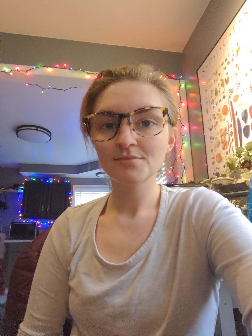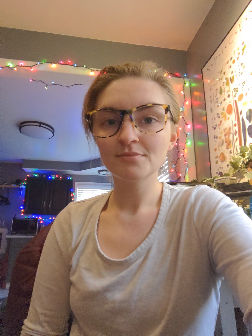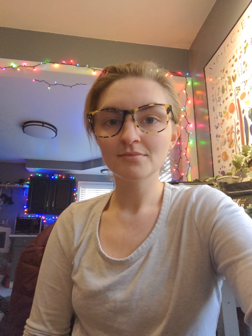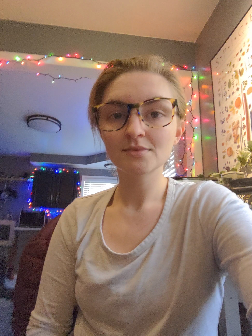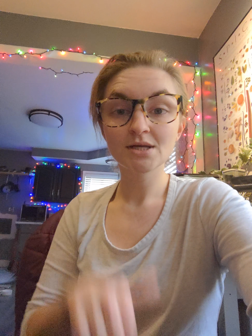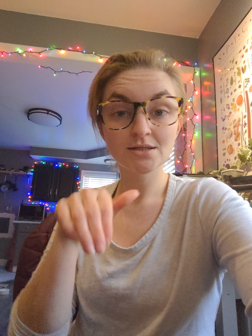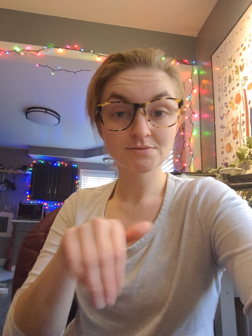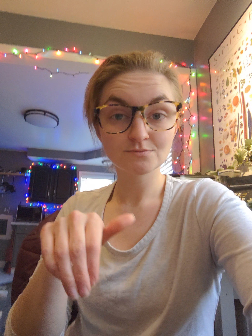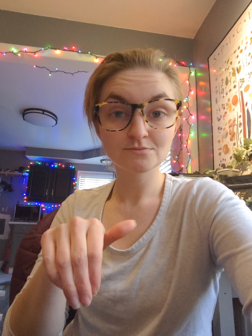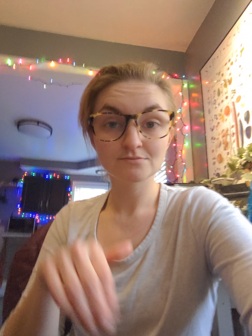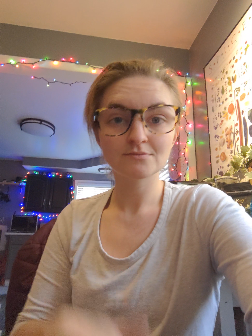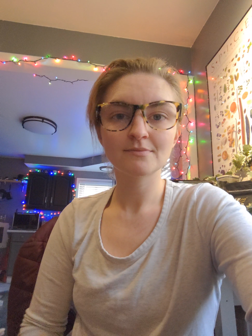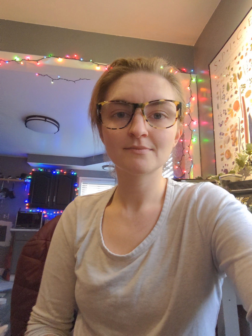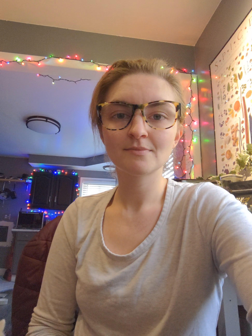night